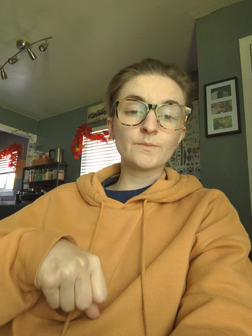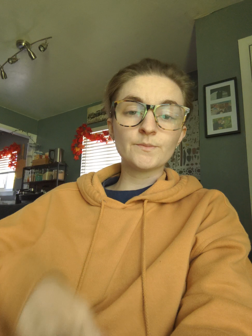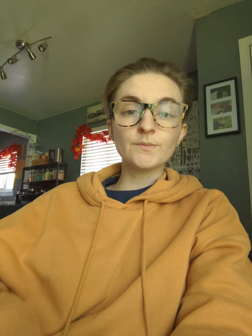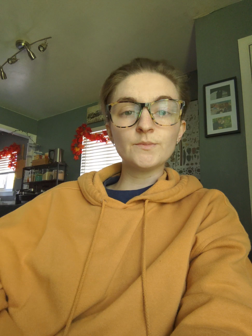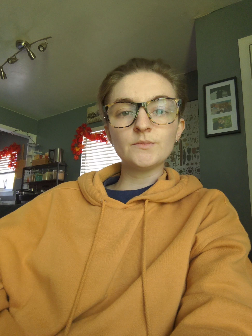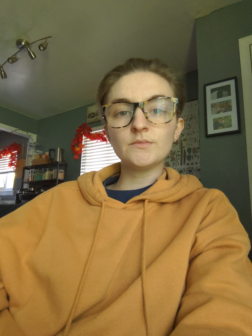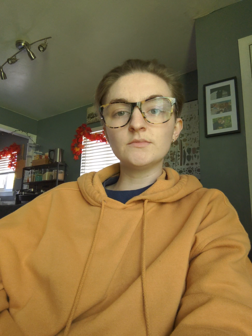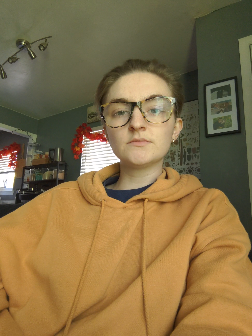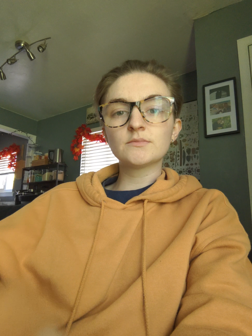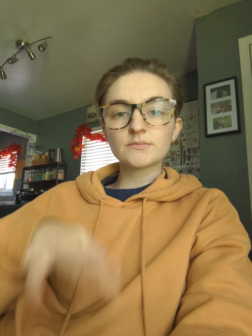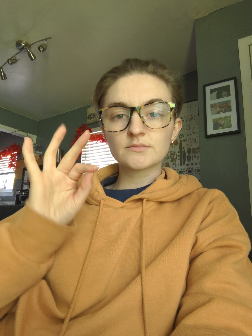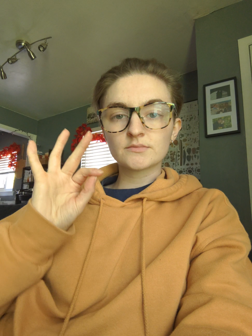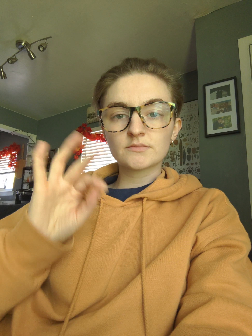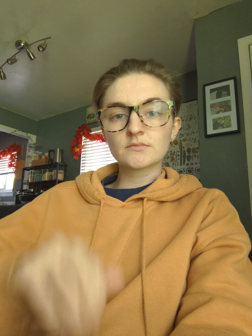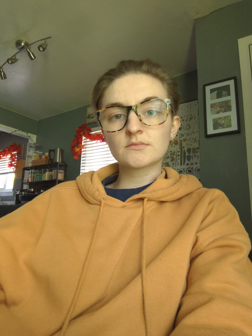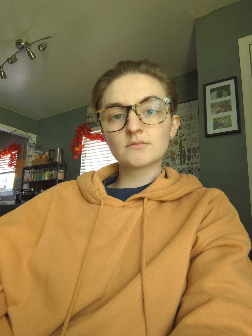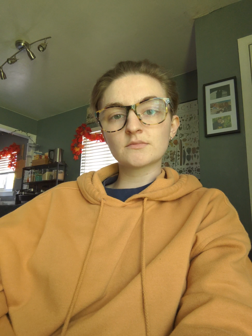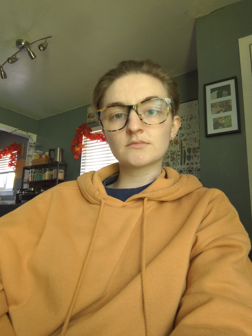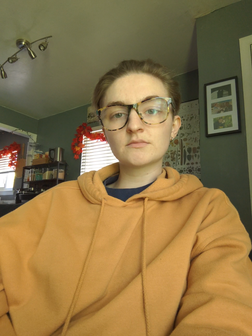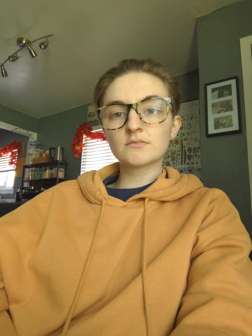pick